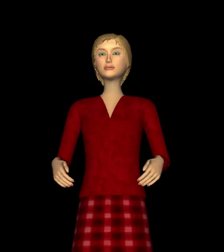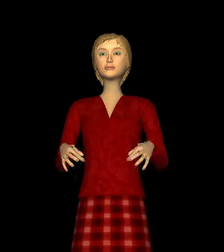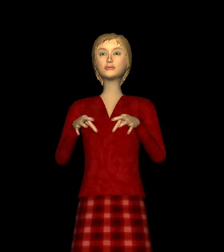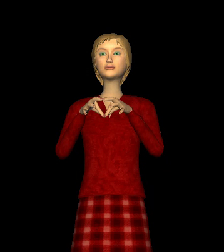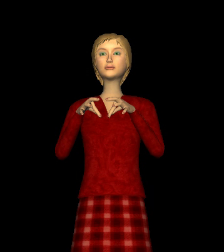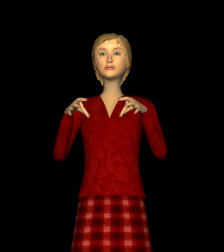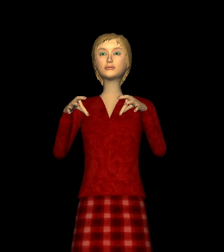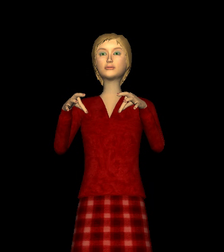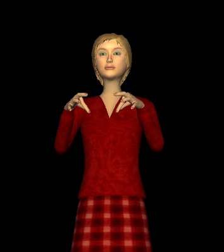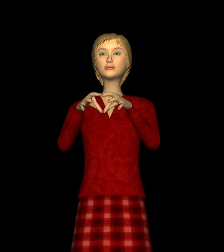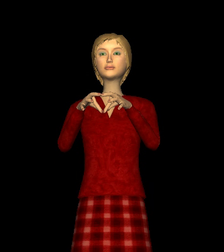غرفة